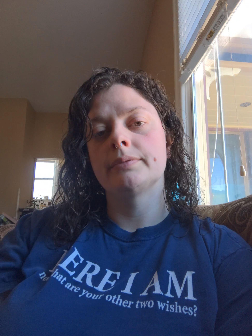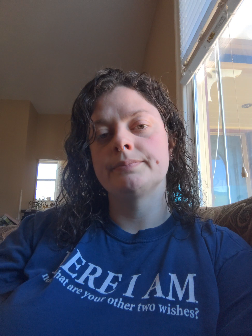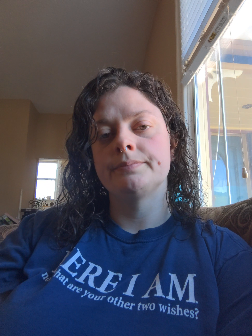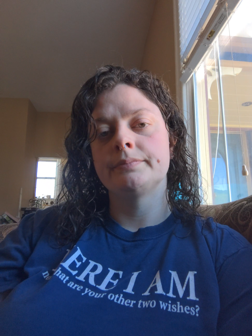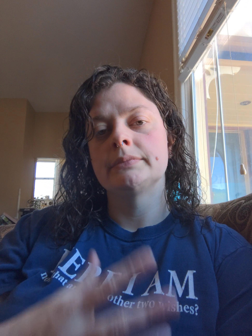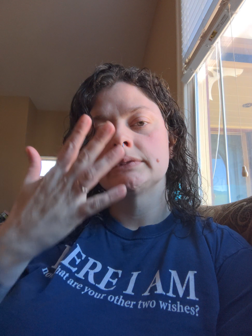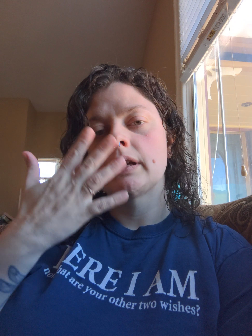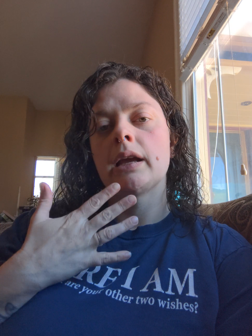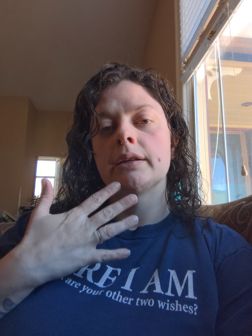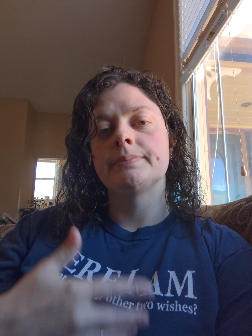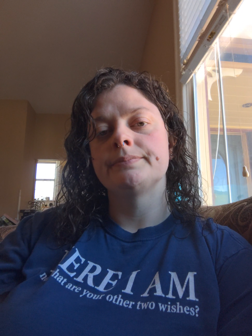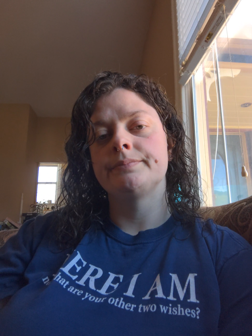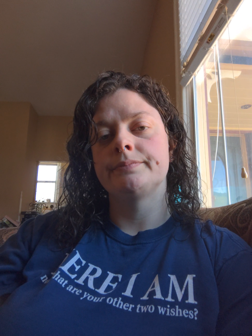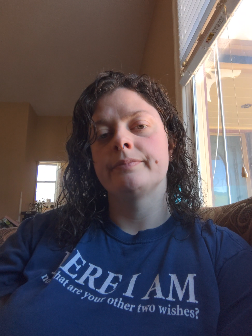sad